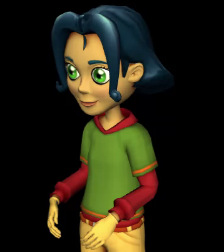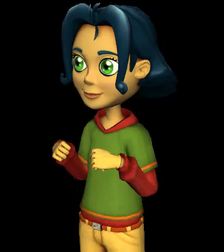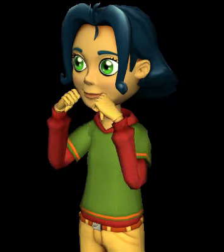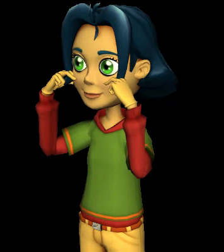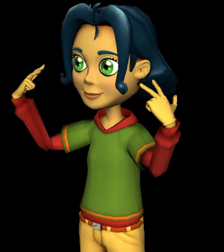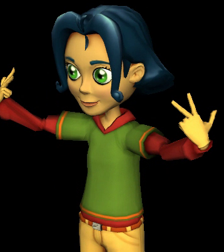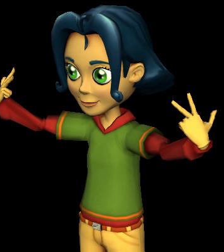قط